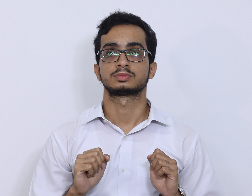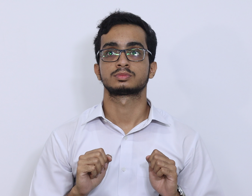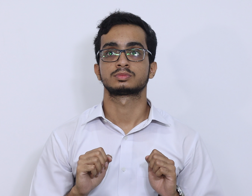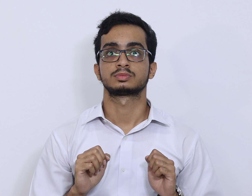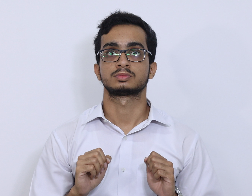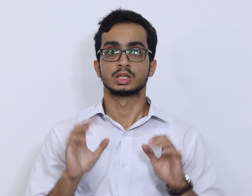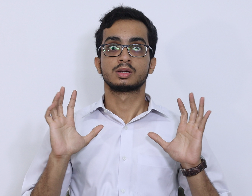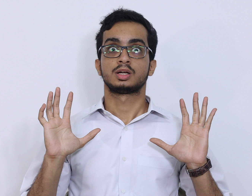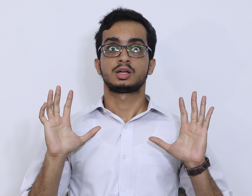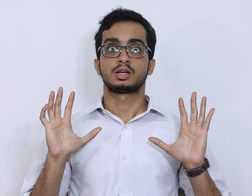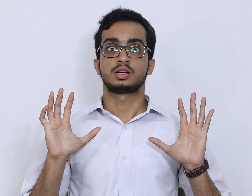scared